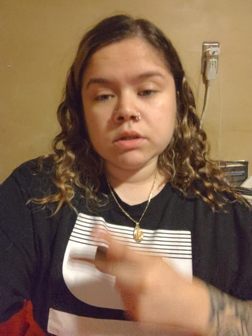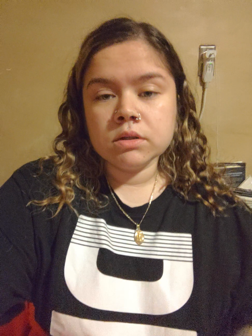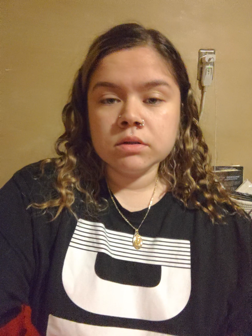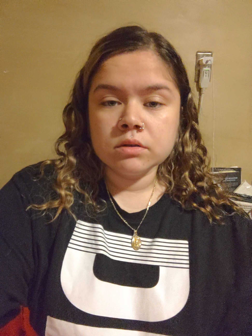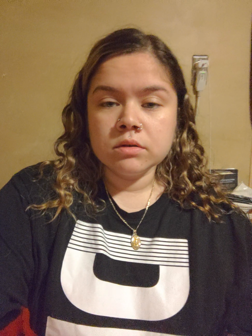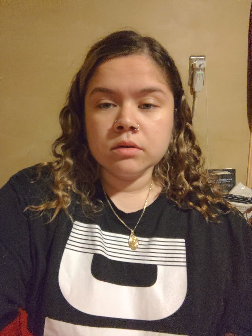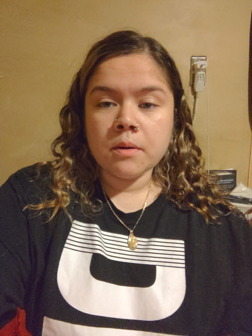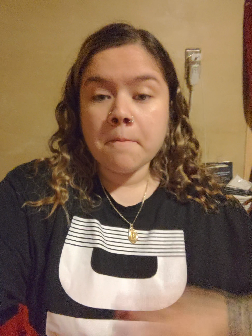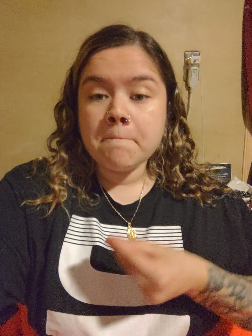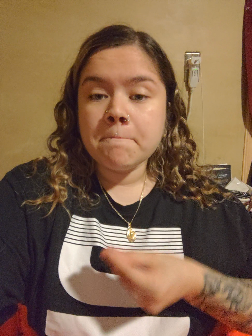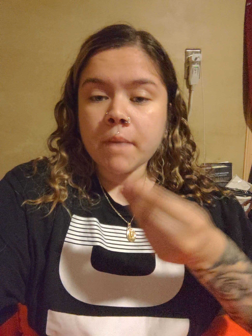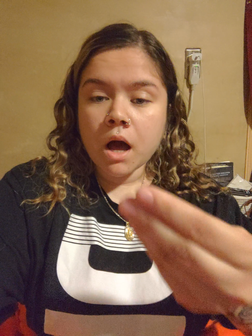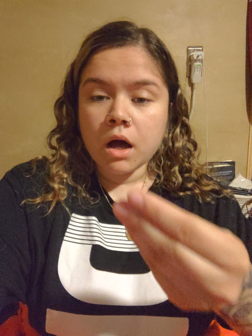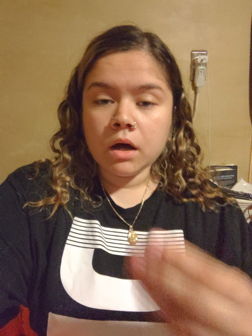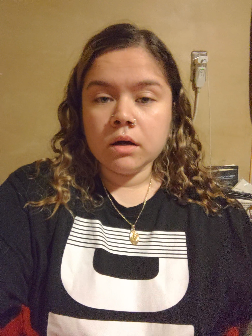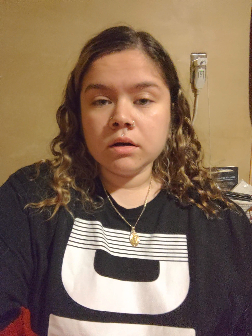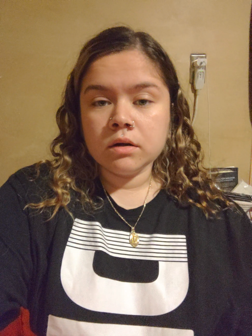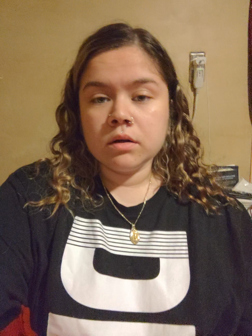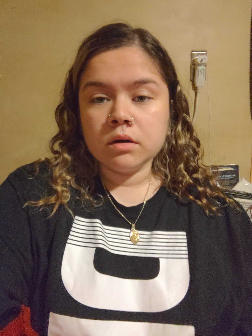buy